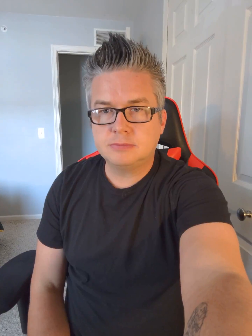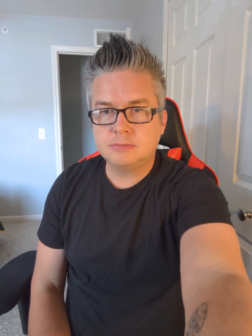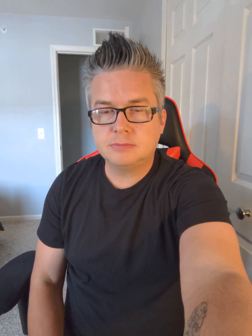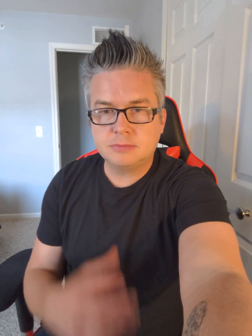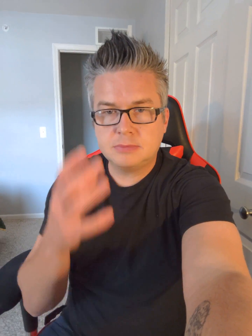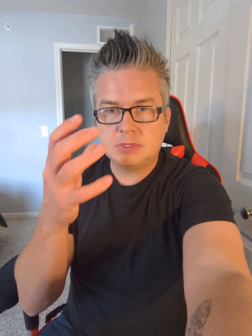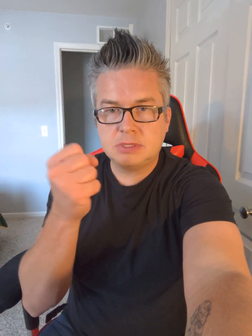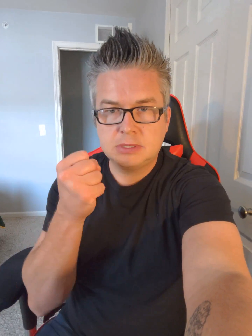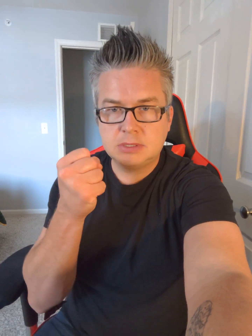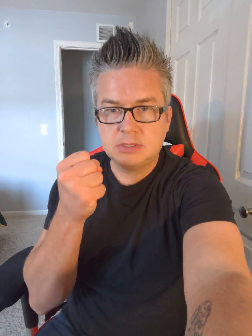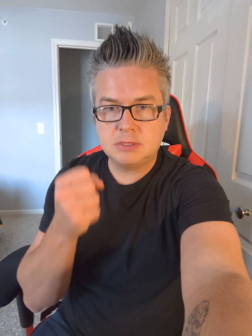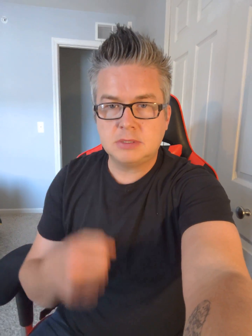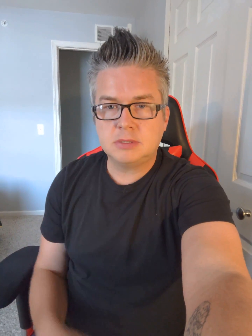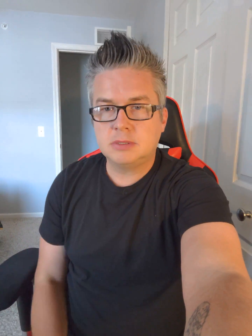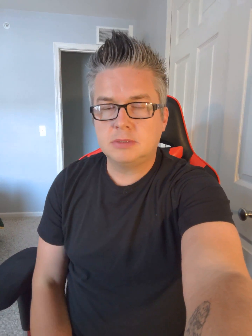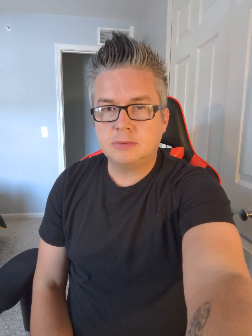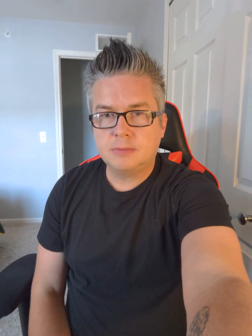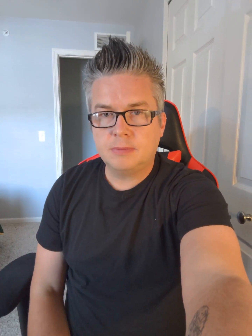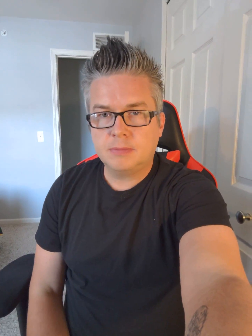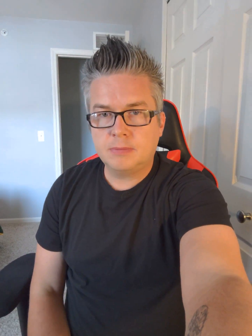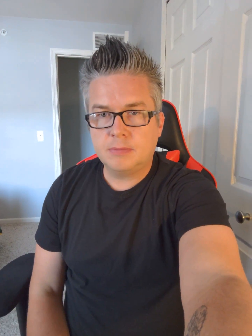get